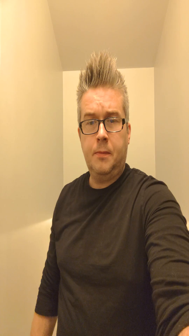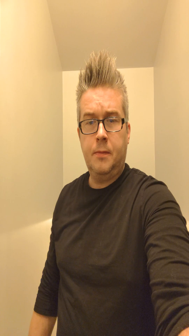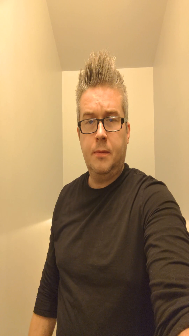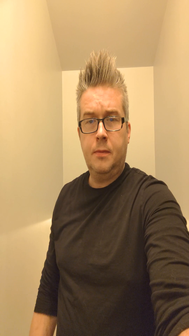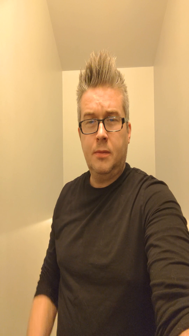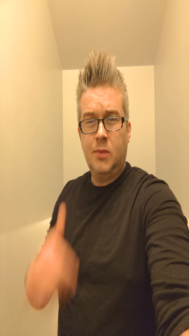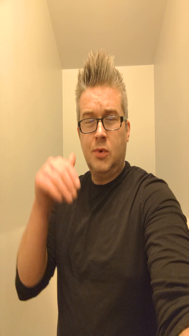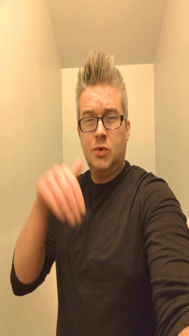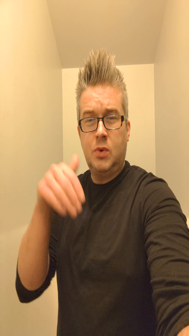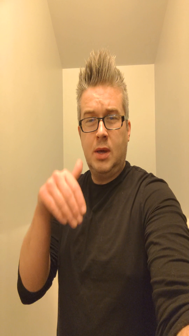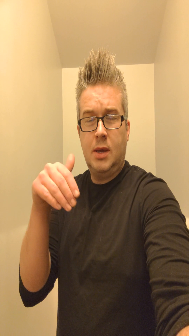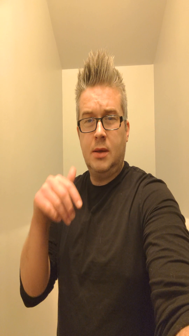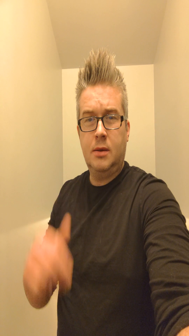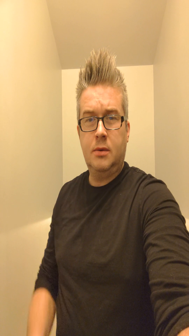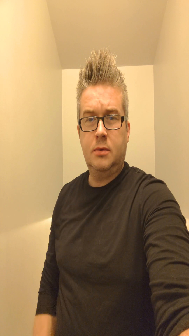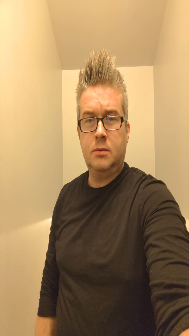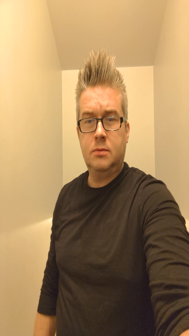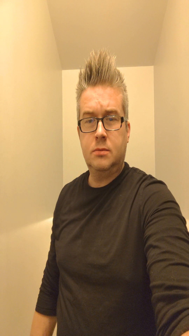night